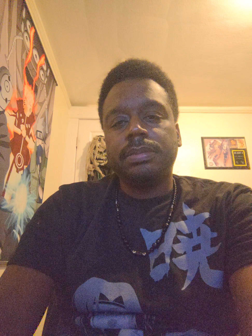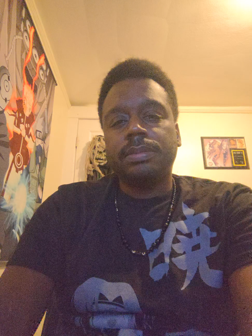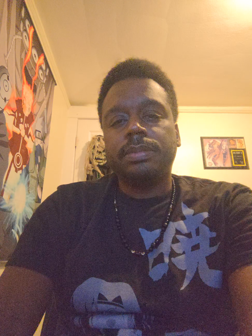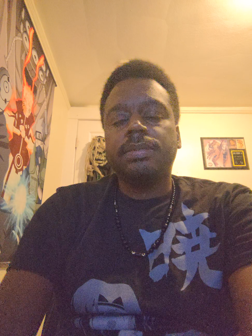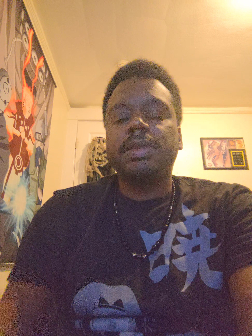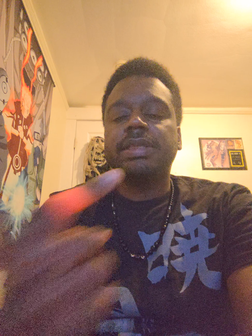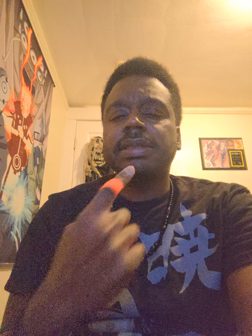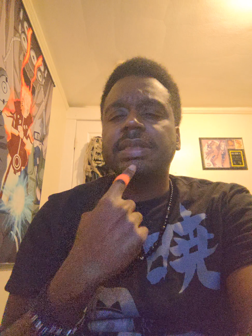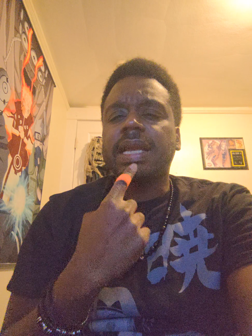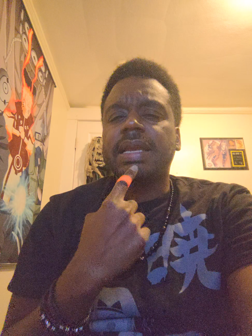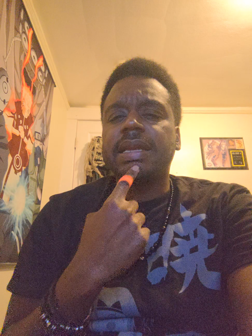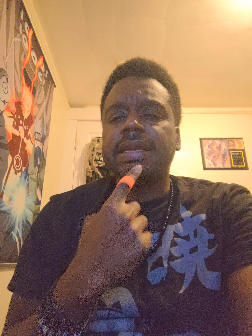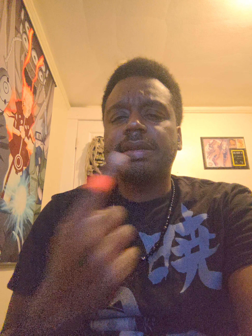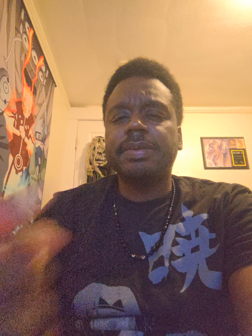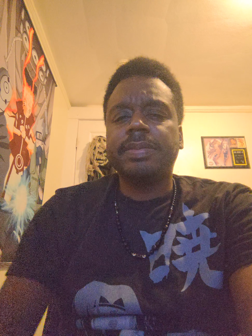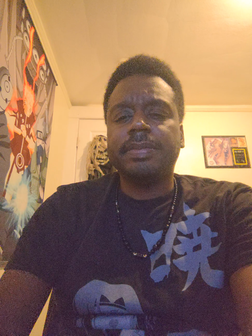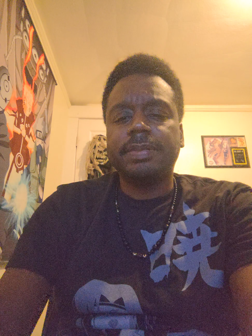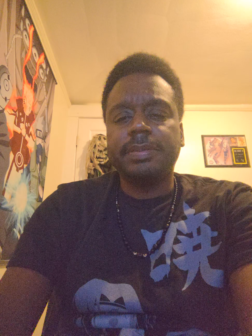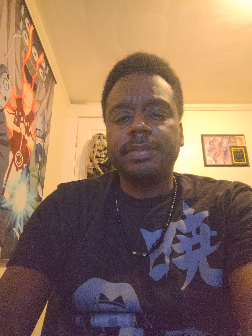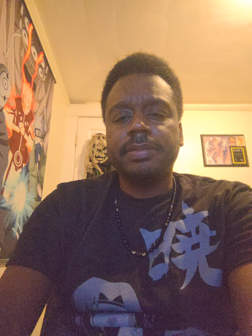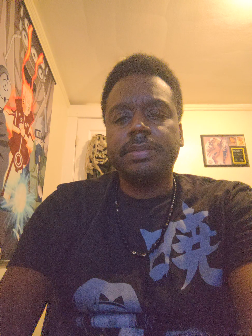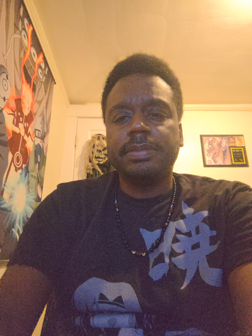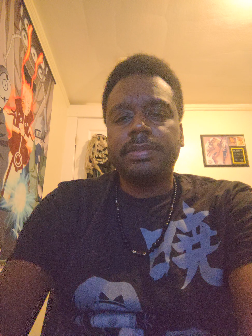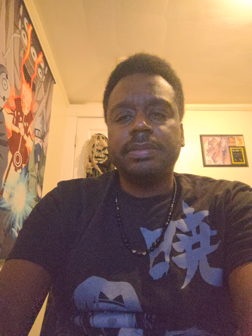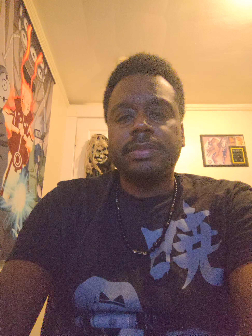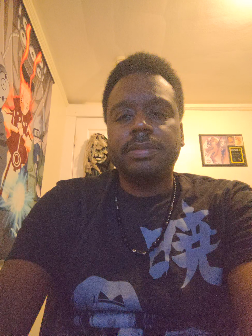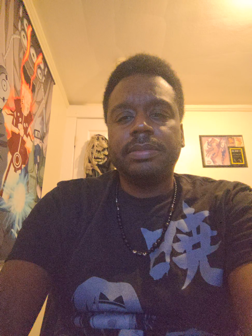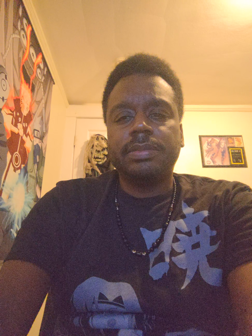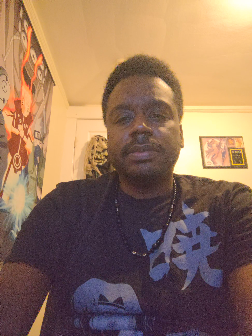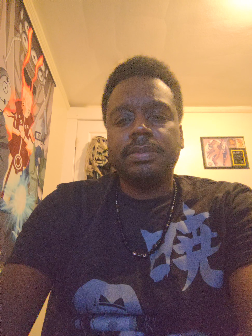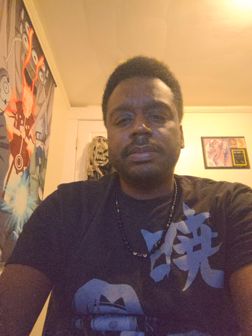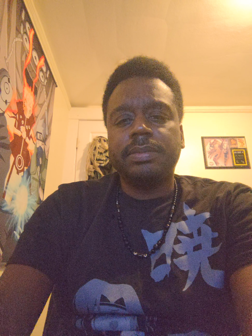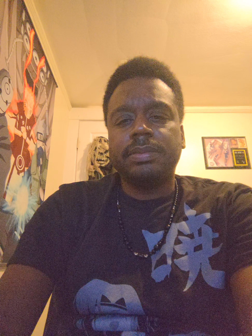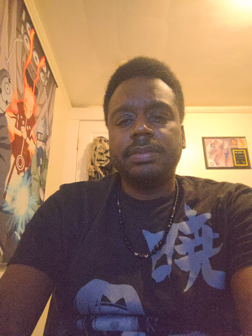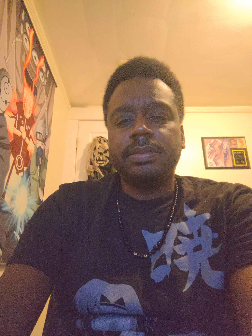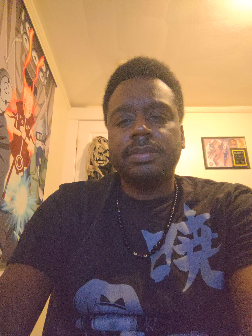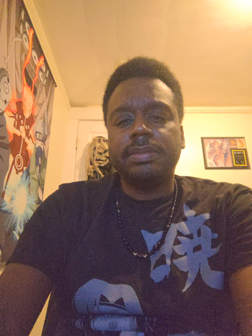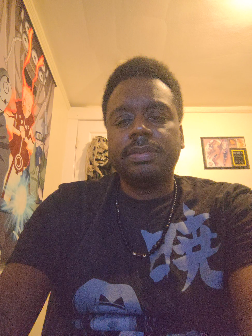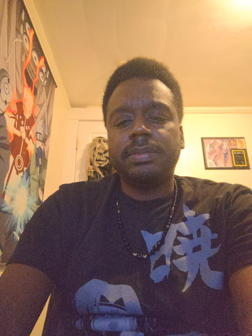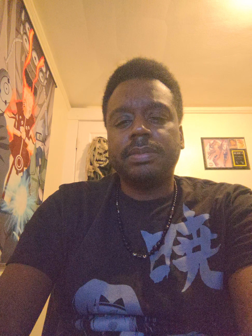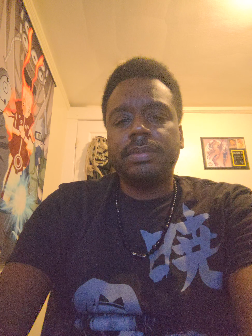say